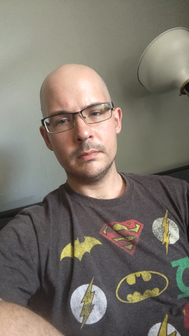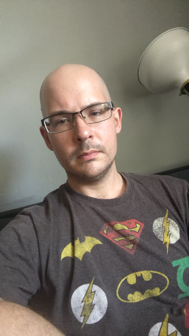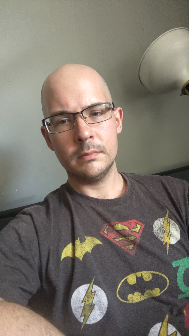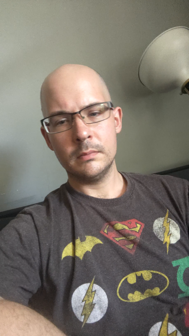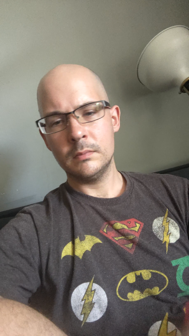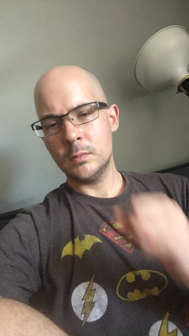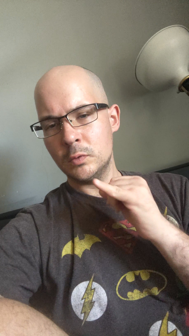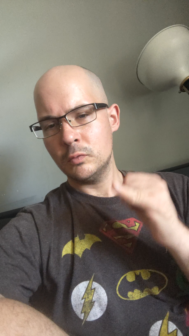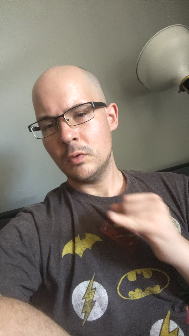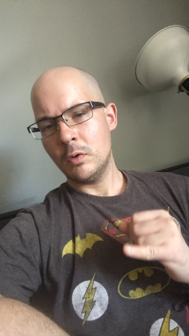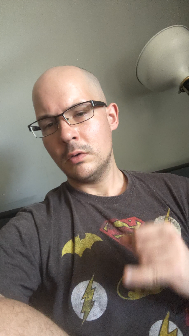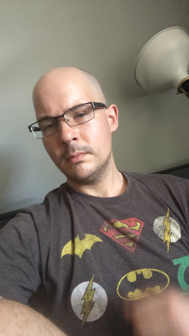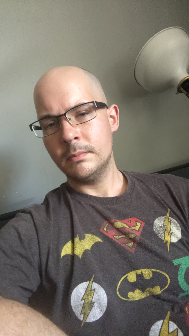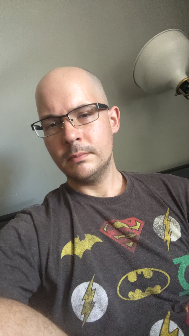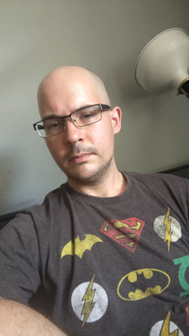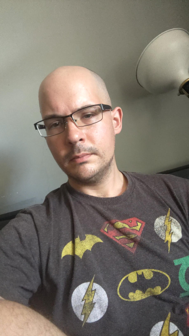draw